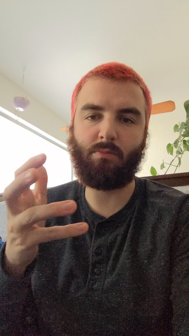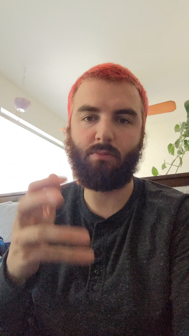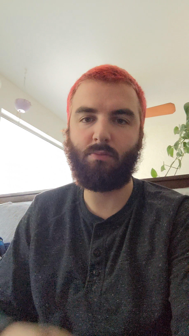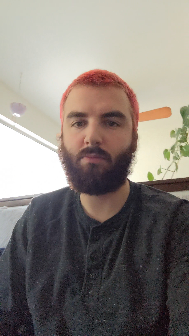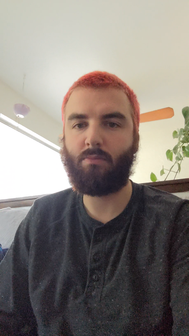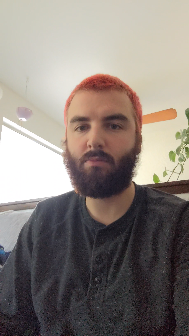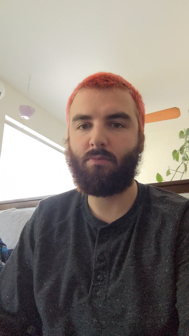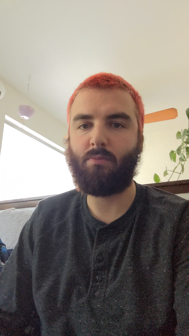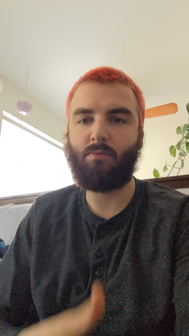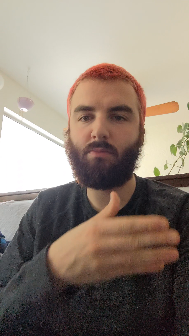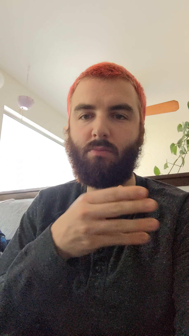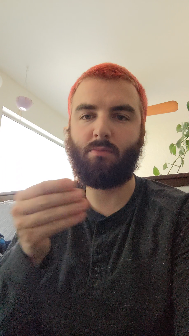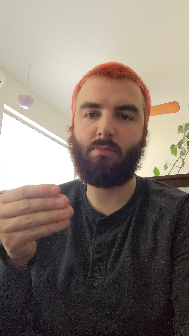and